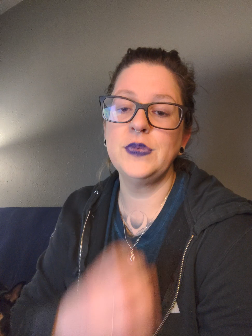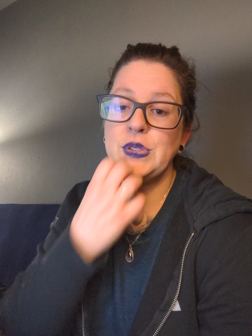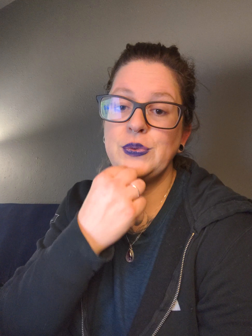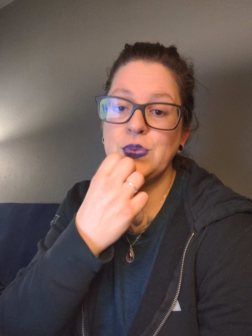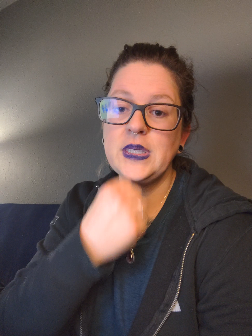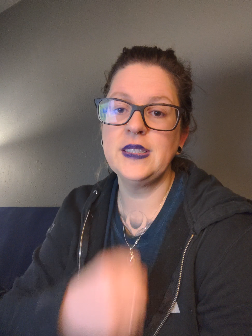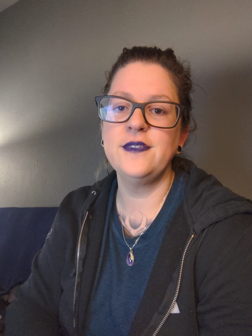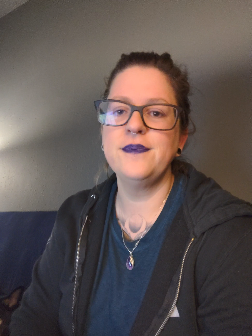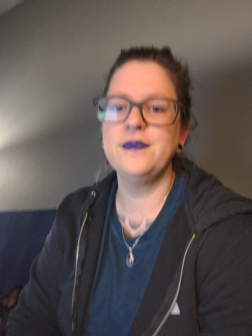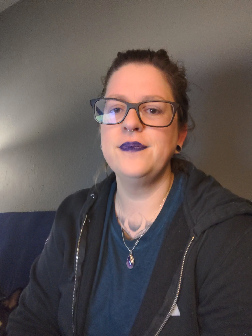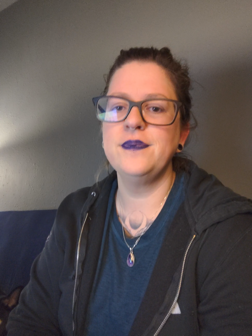underwear